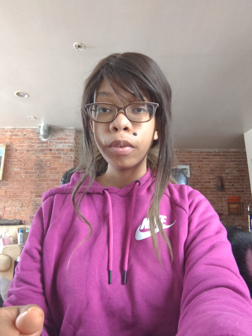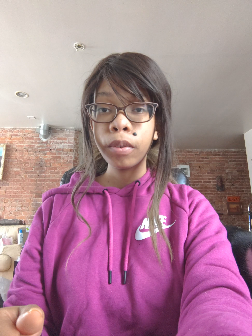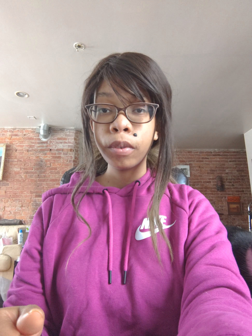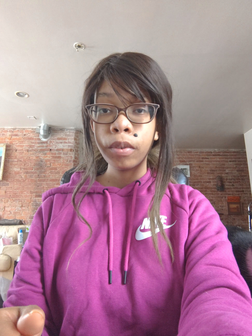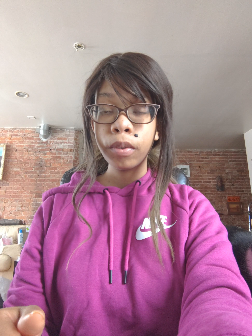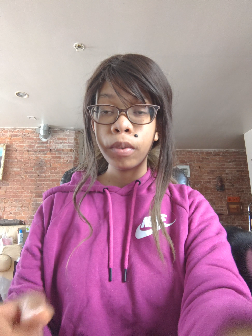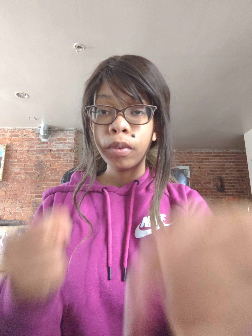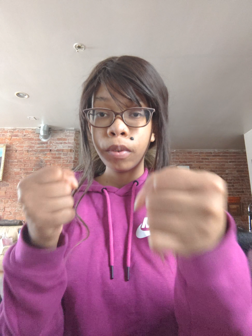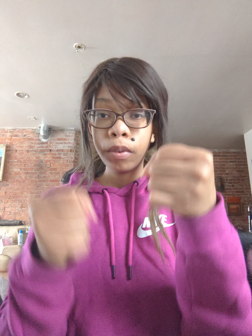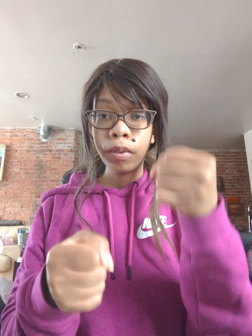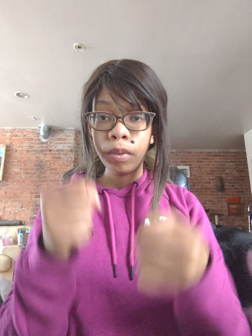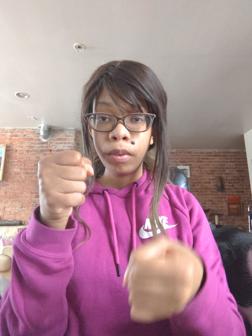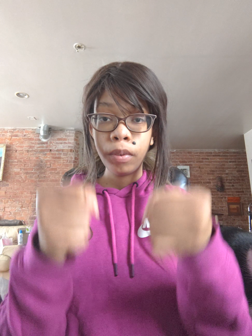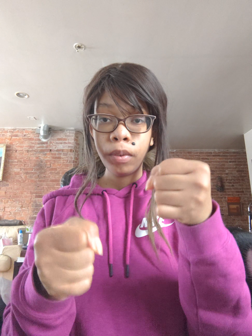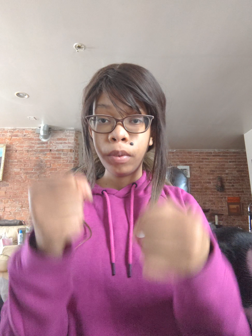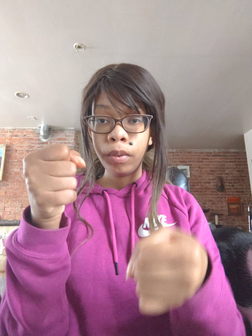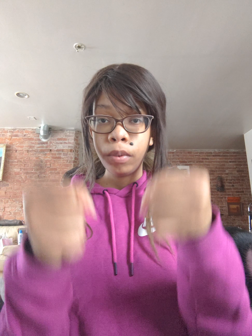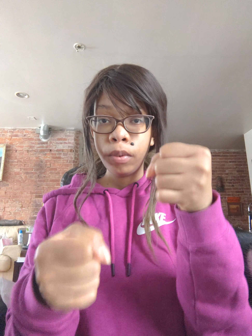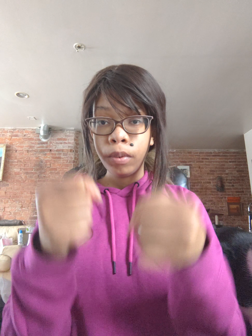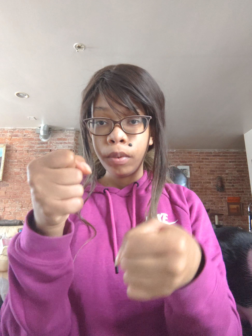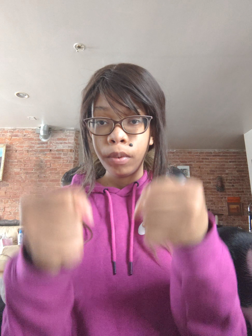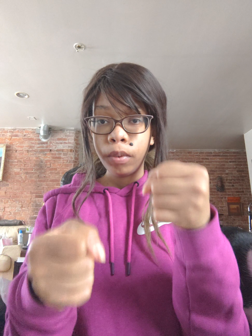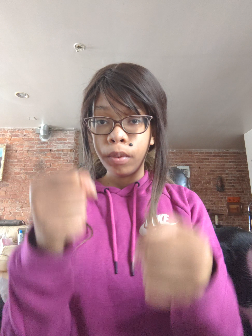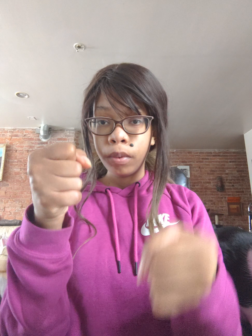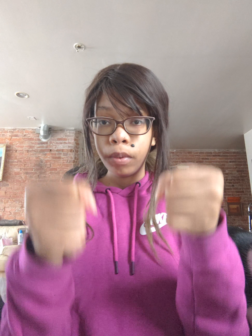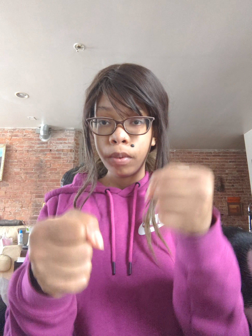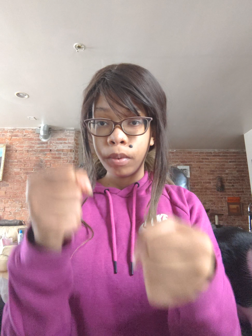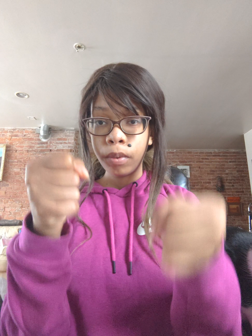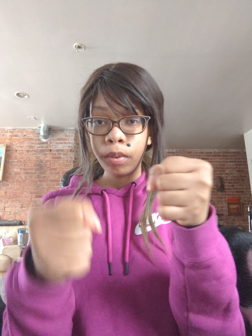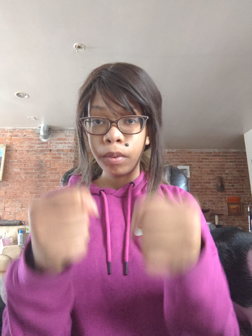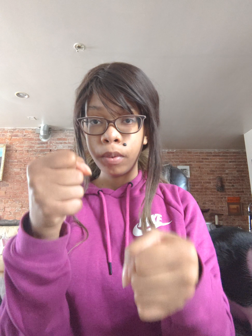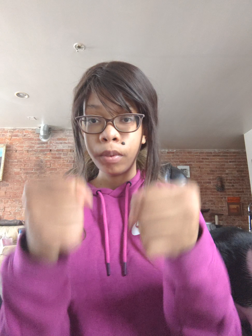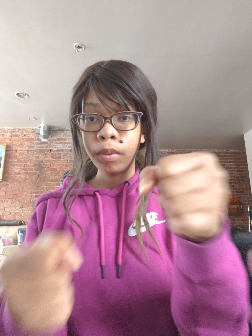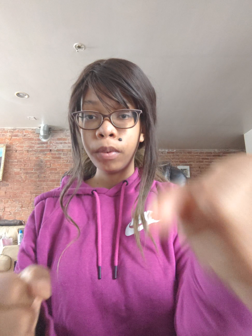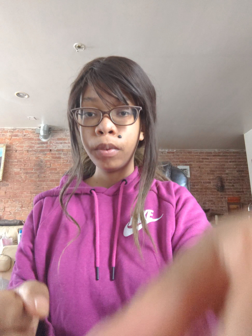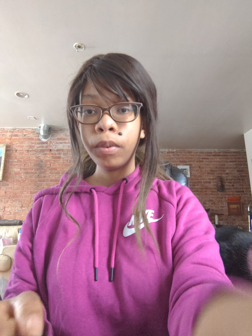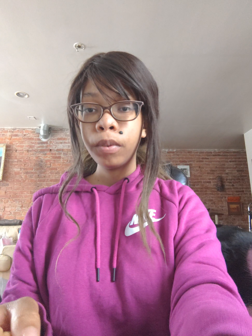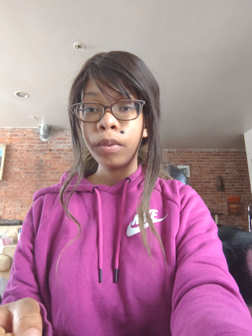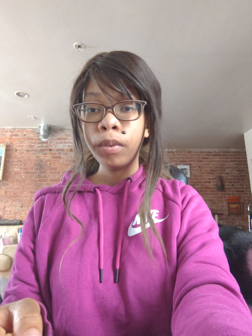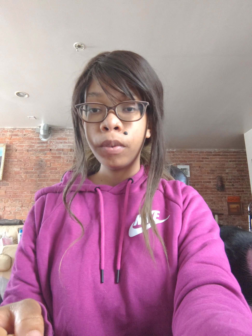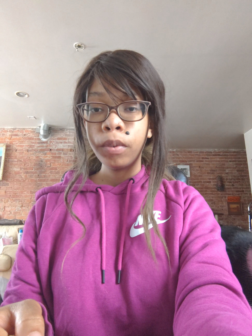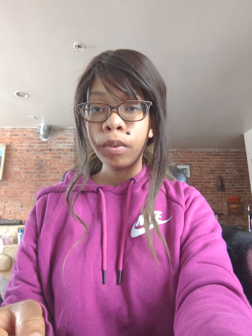car